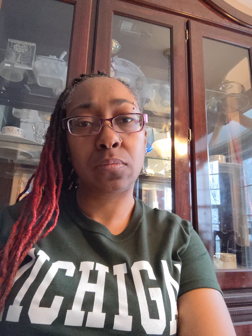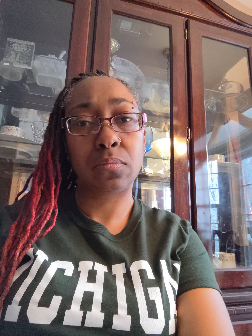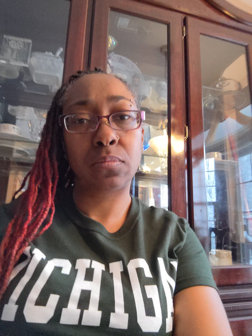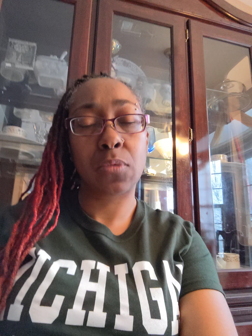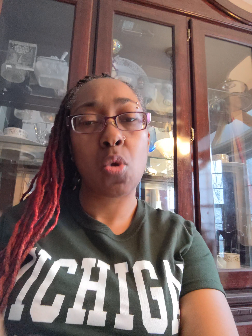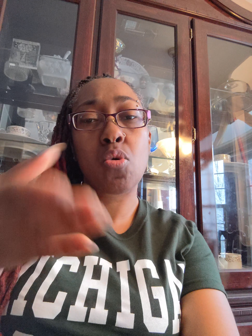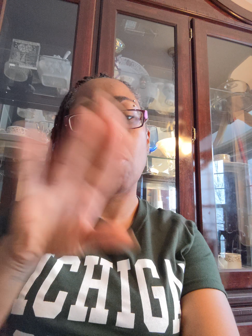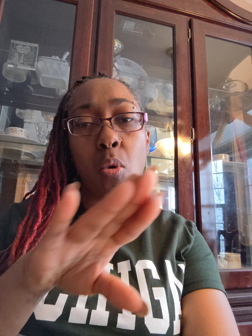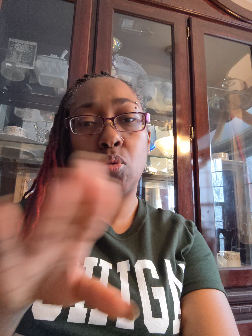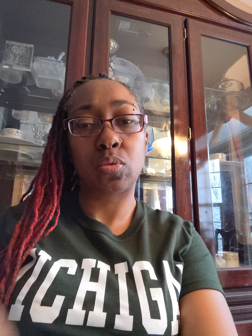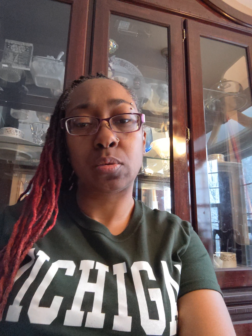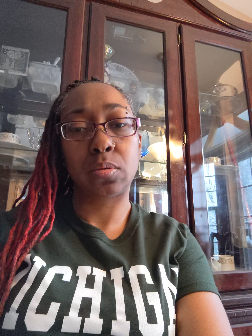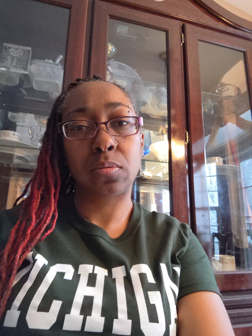close